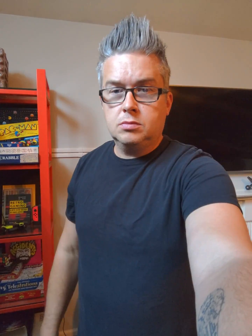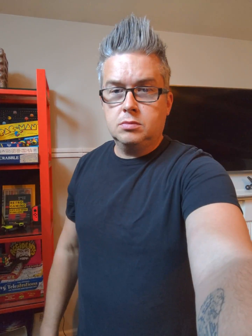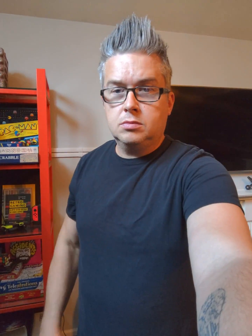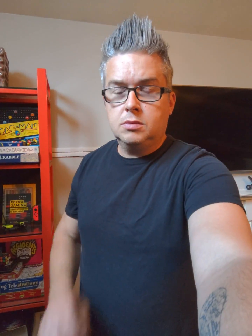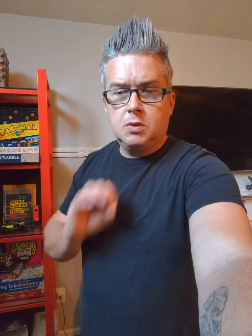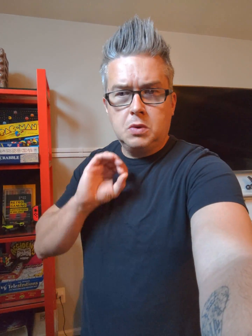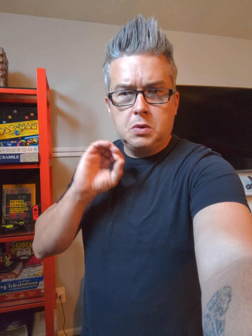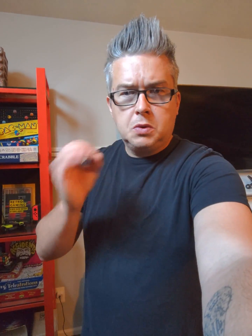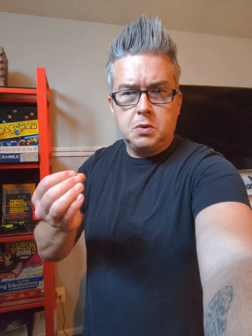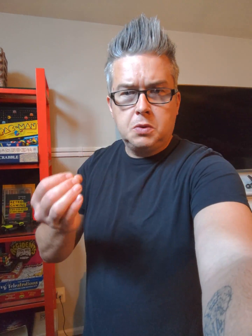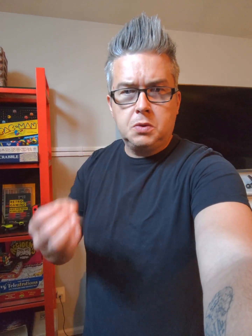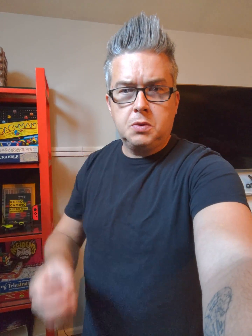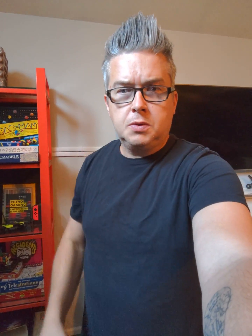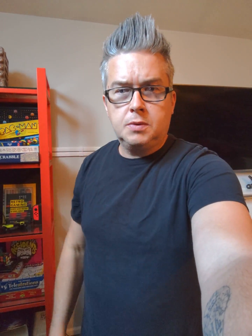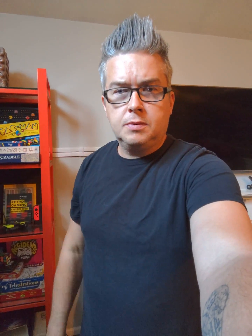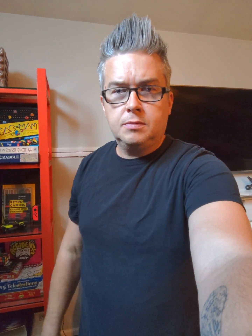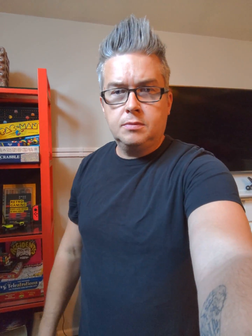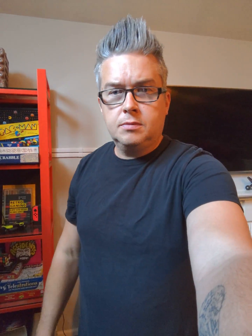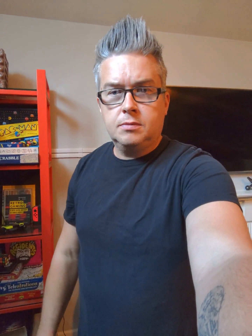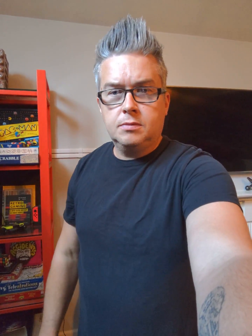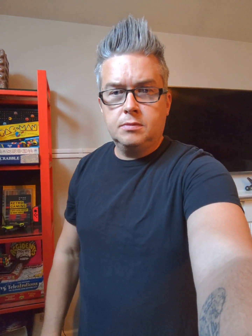none